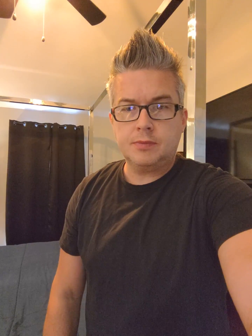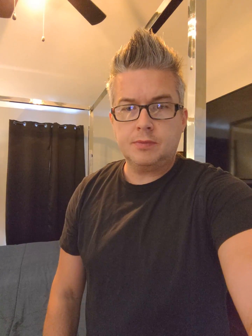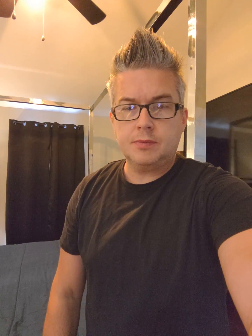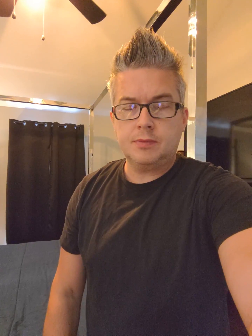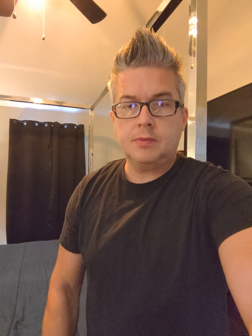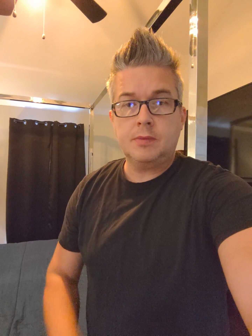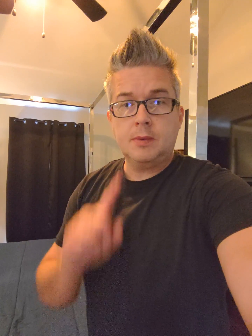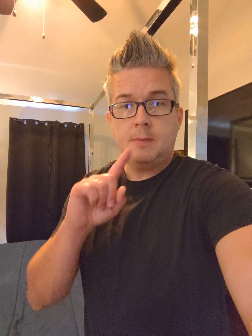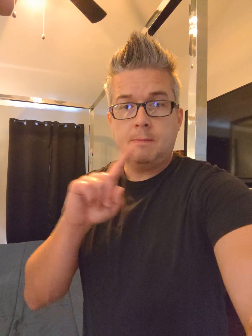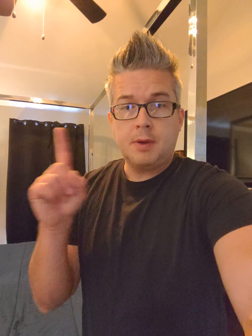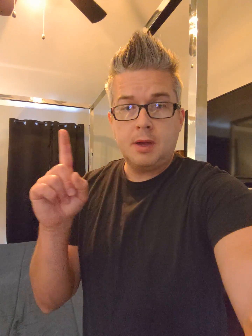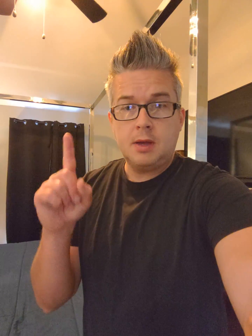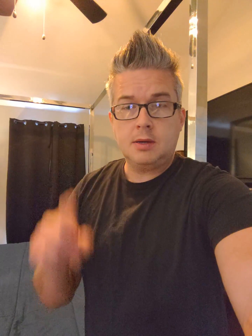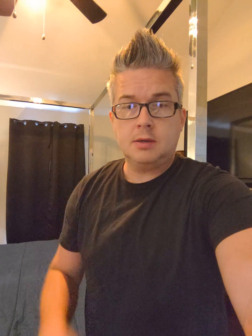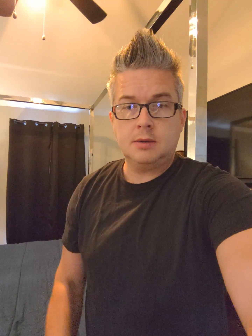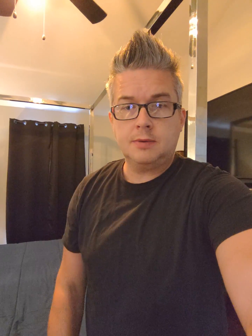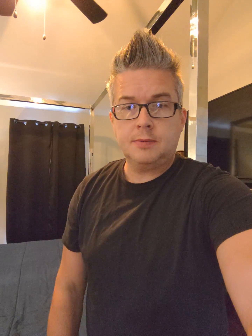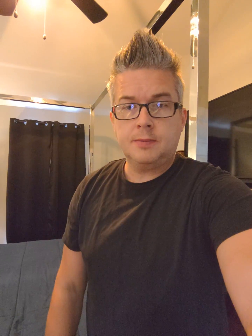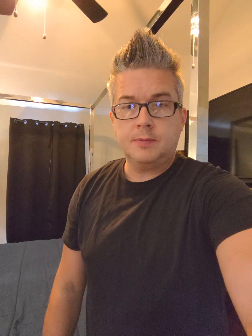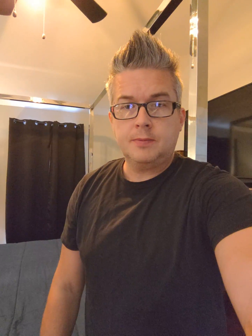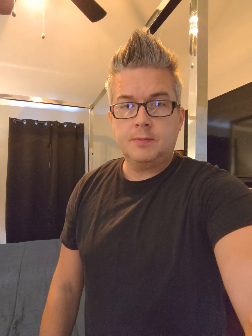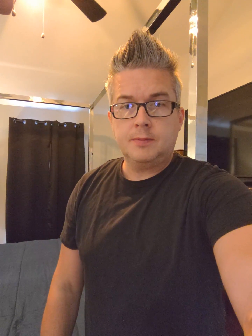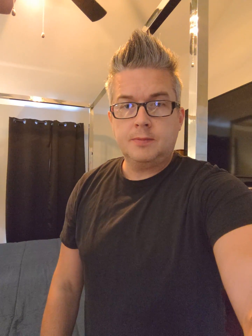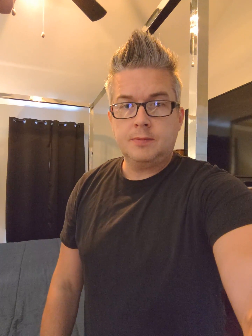but